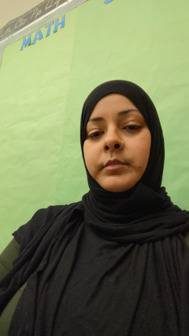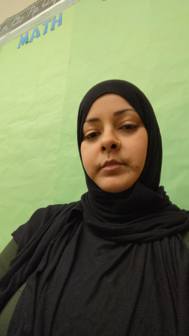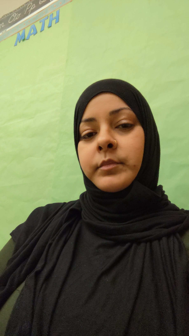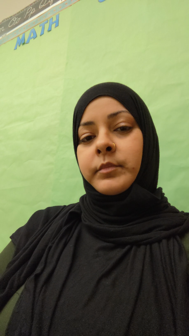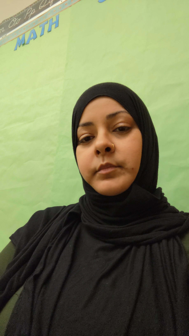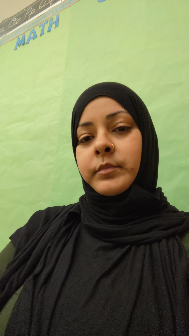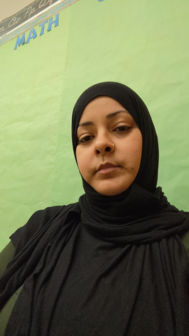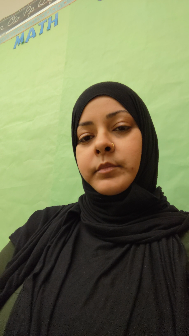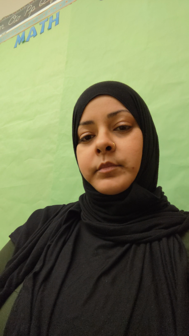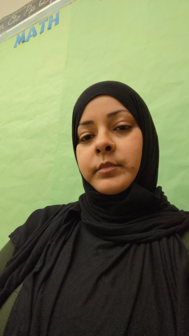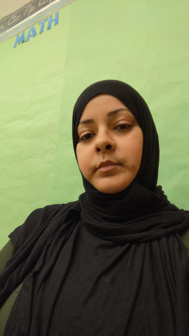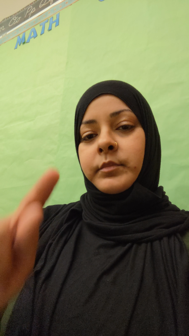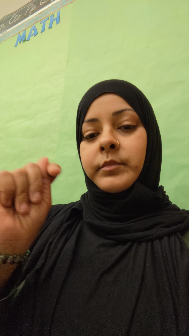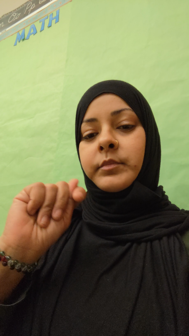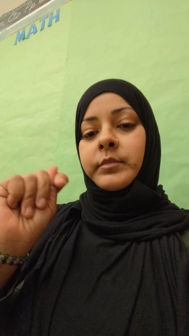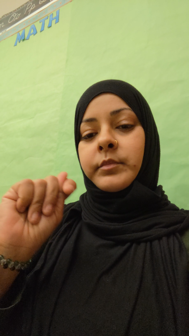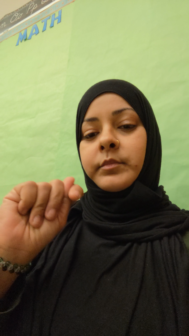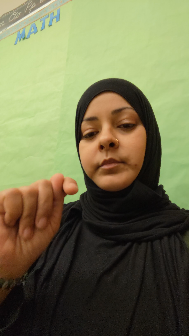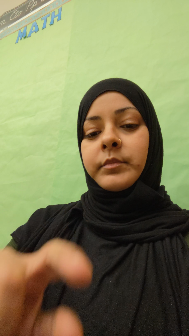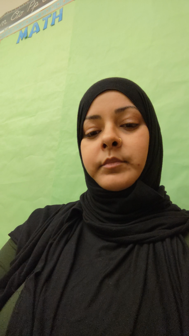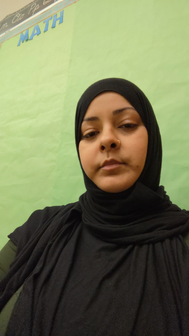bathroom